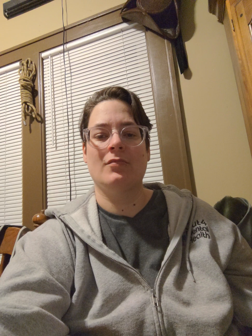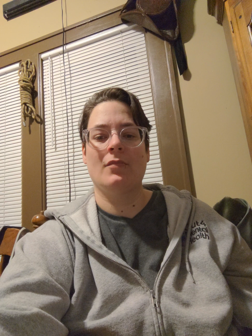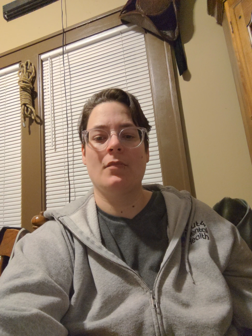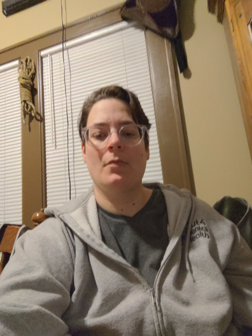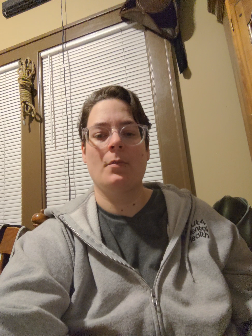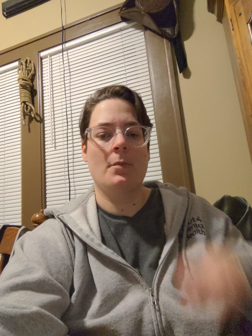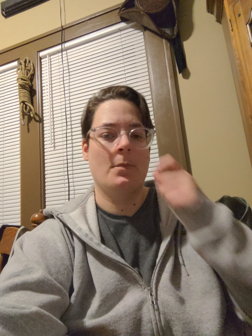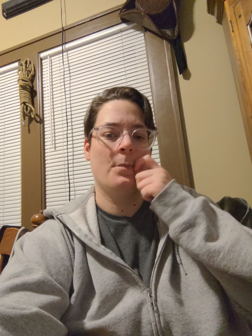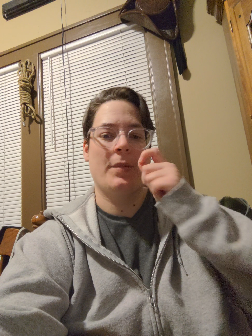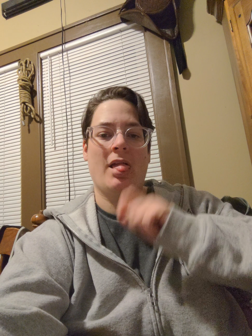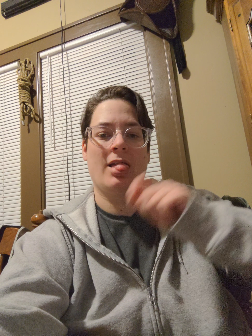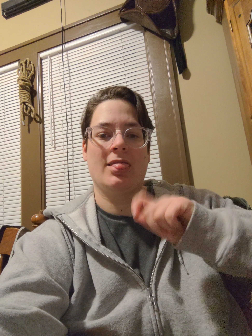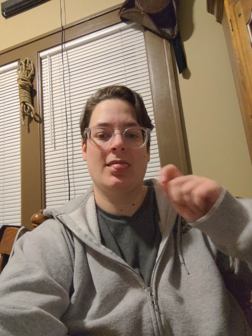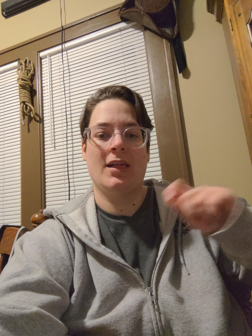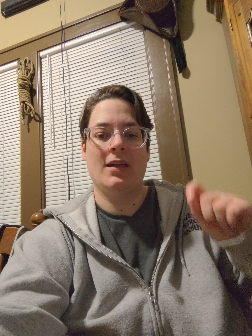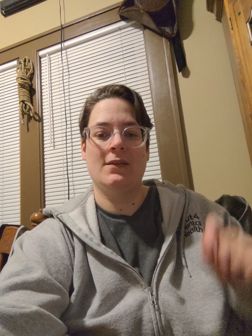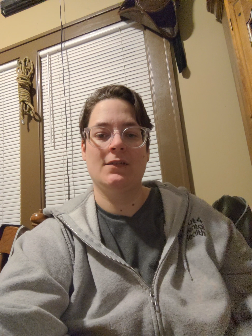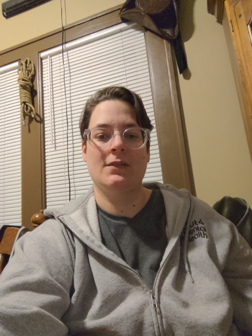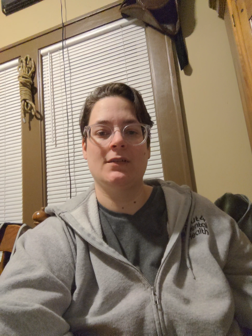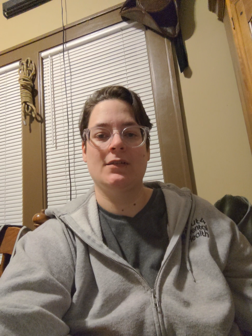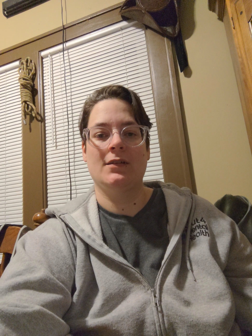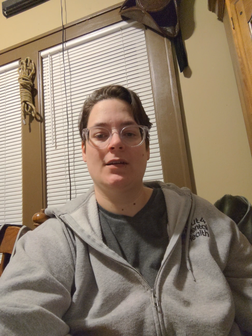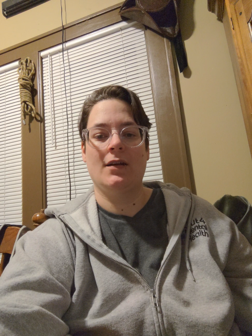pencil